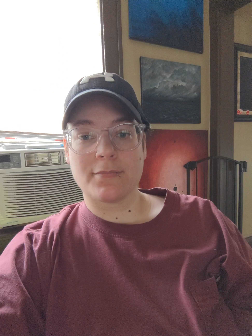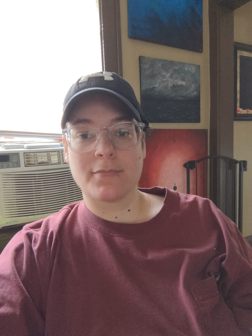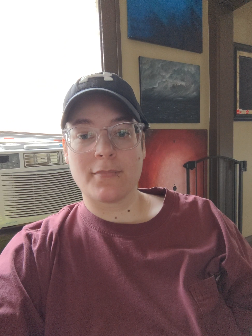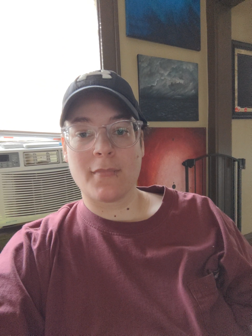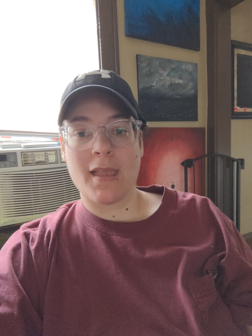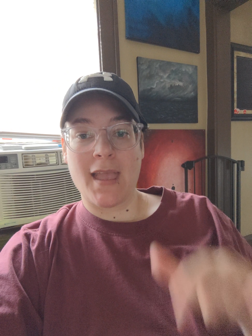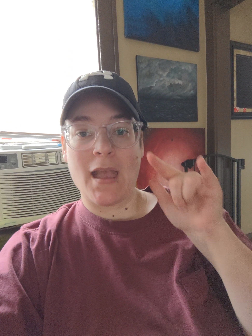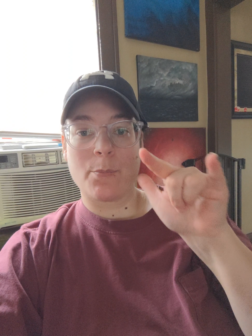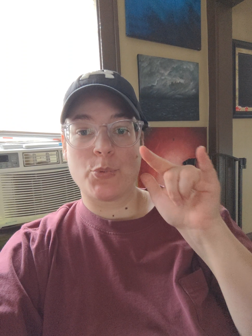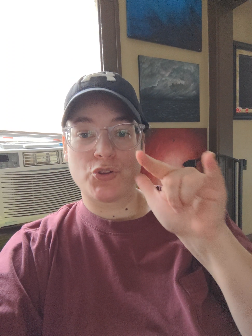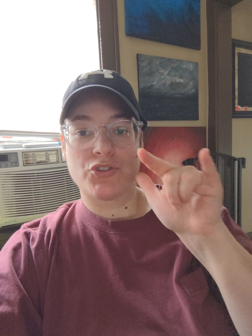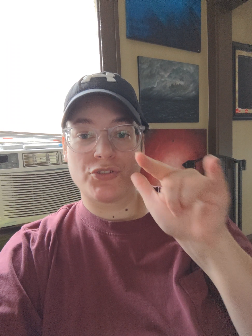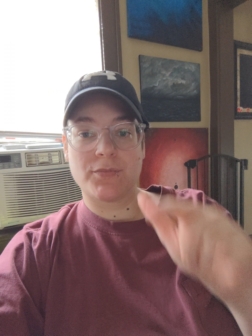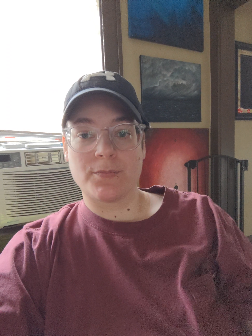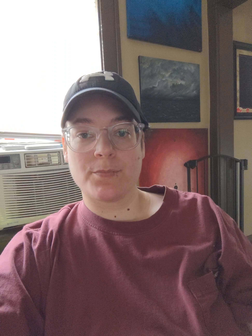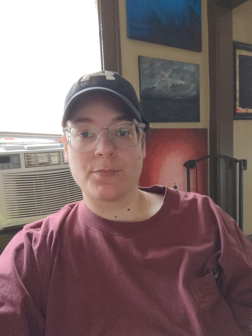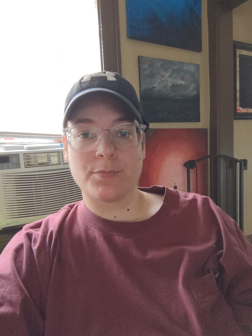airplane